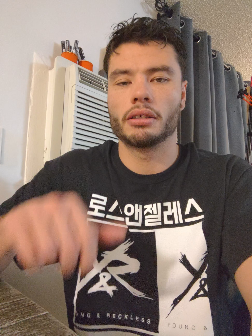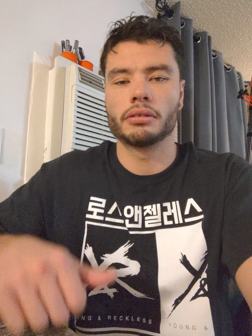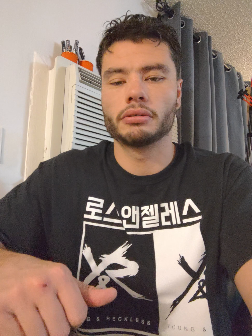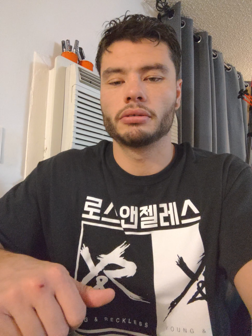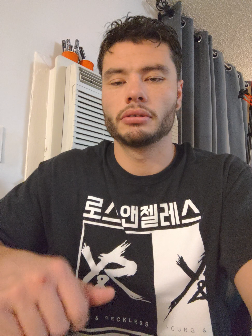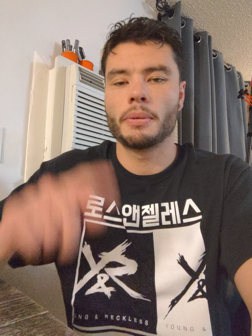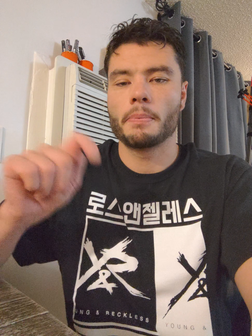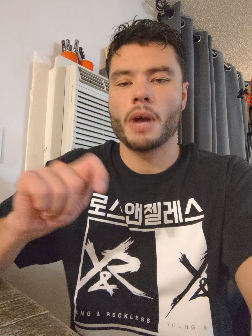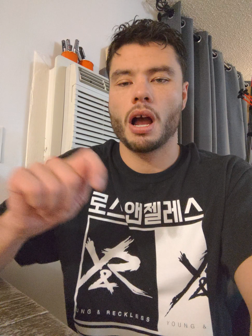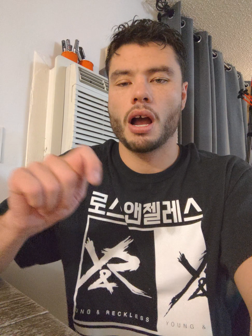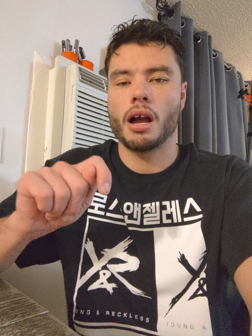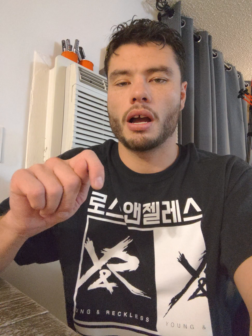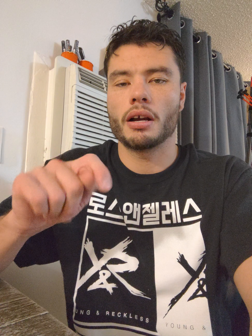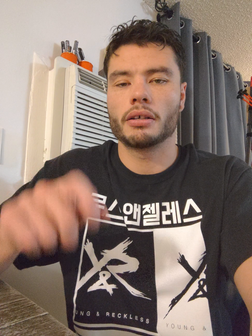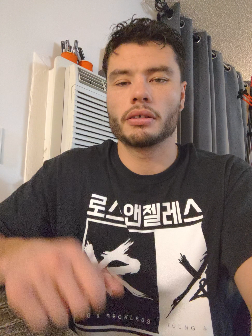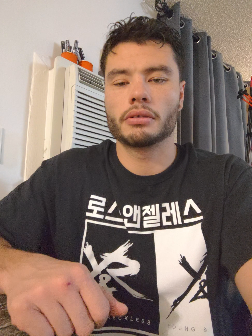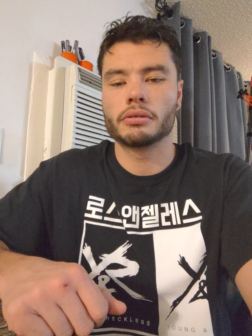potty